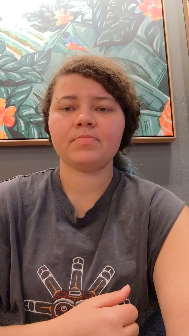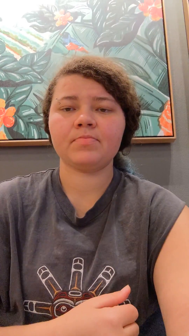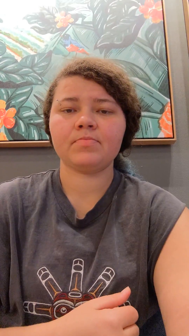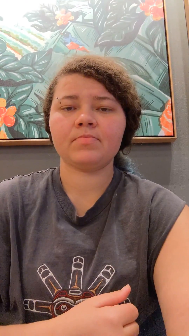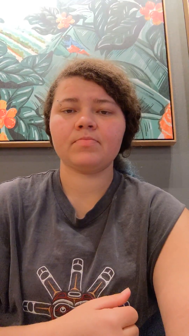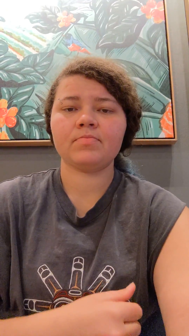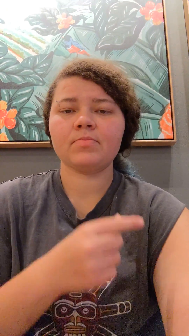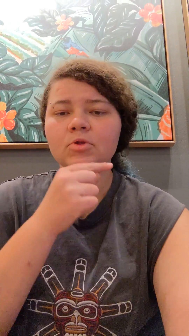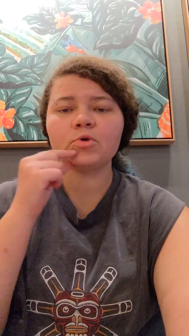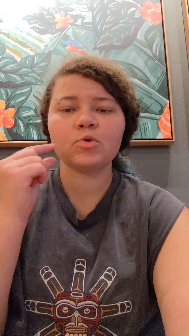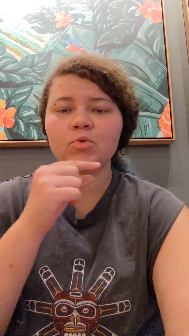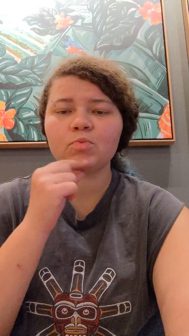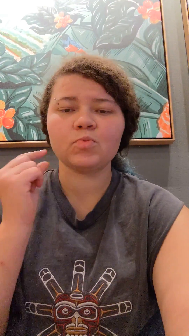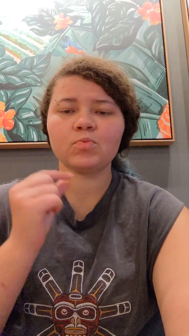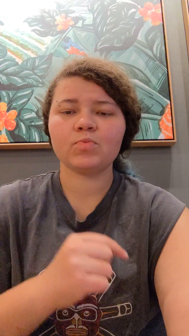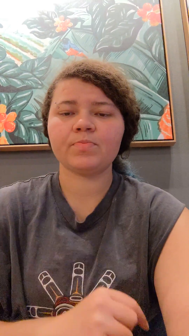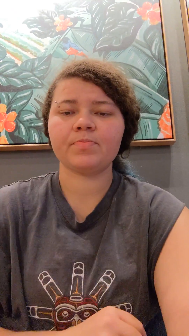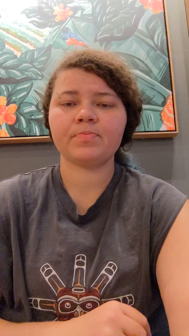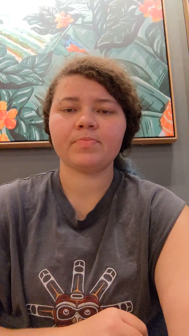glue